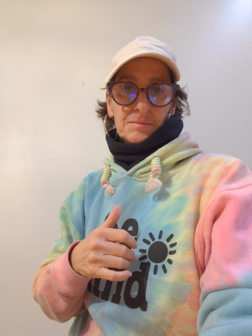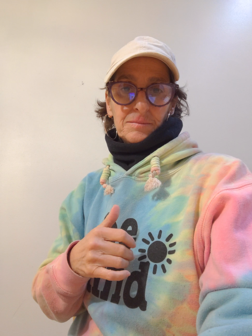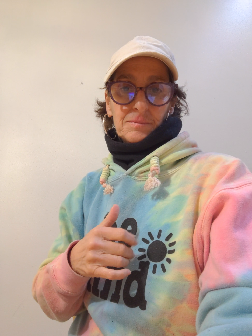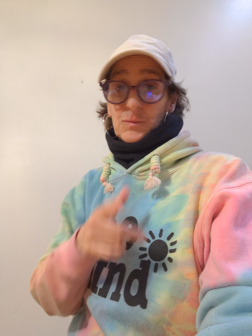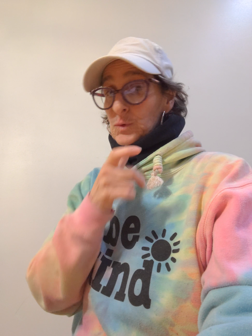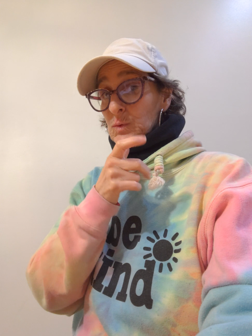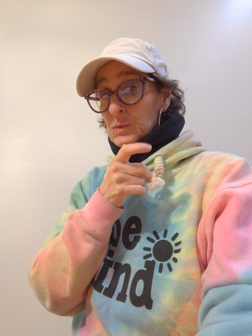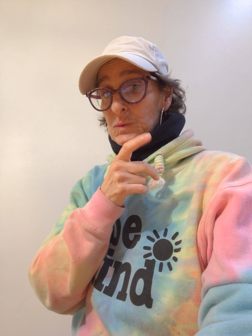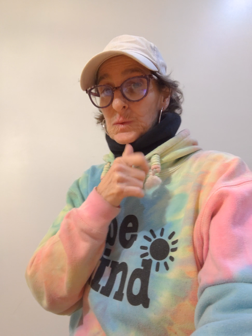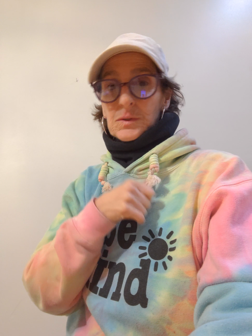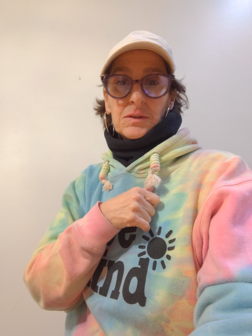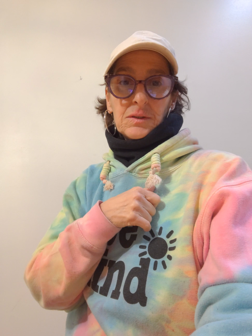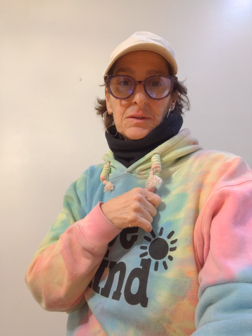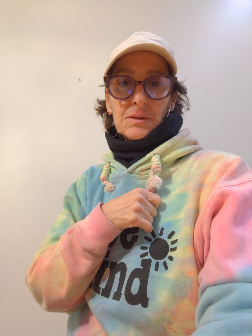who